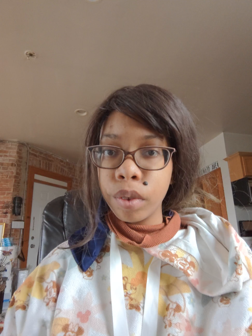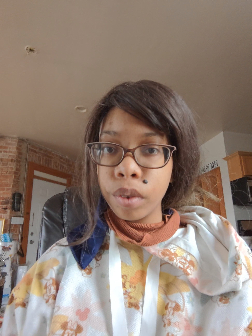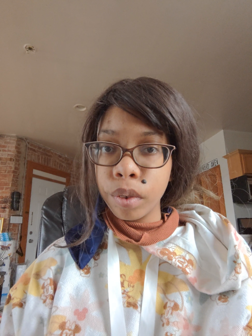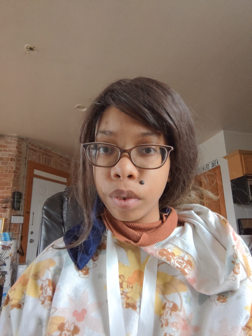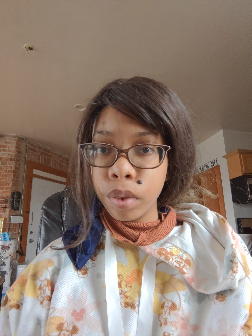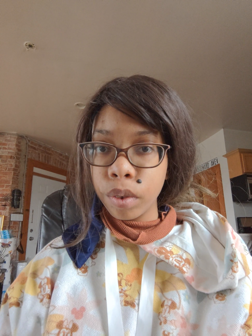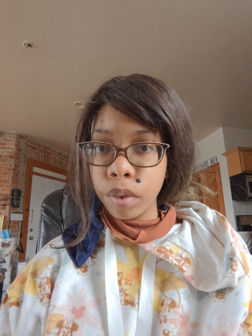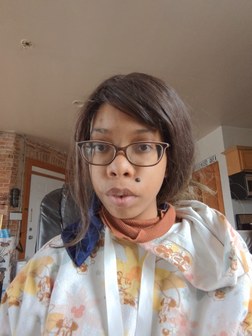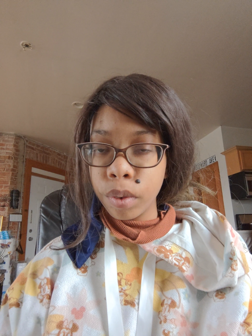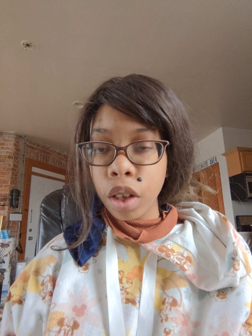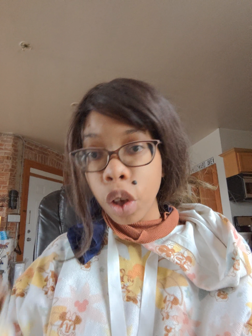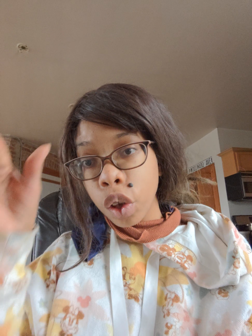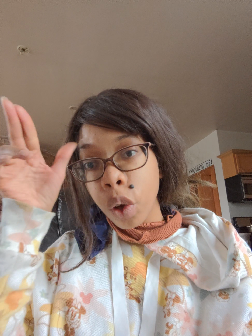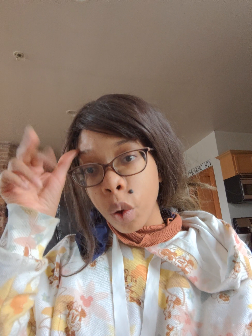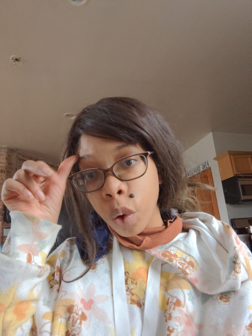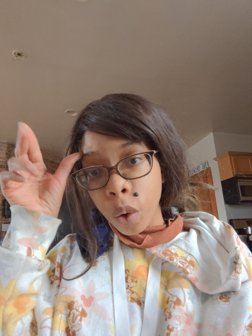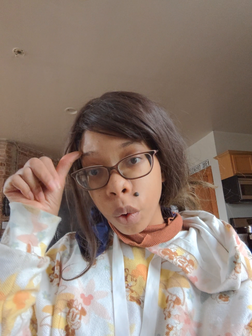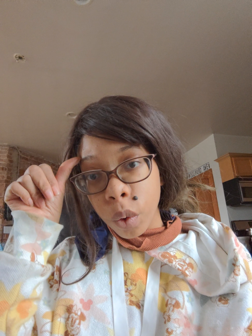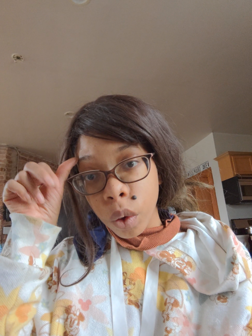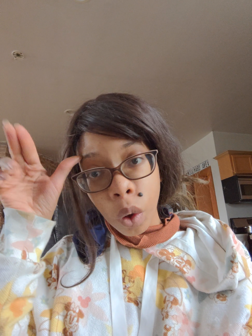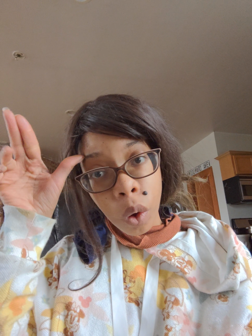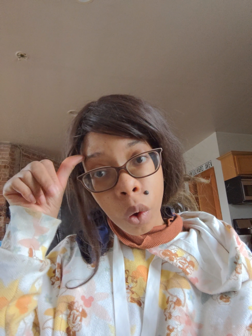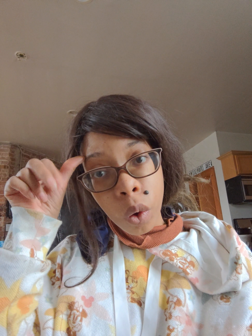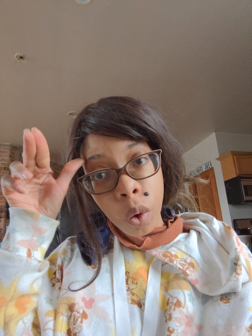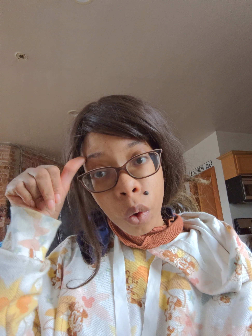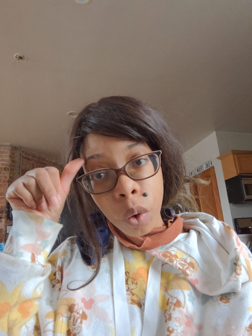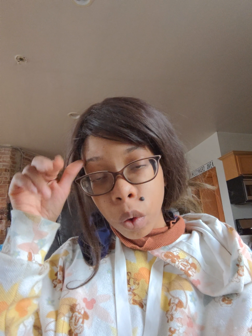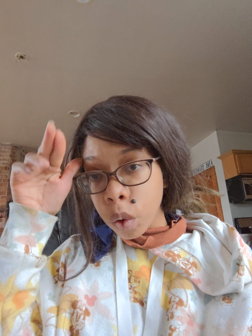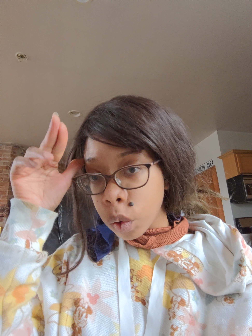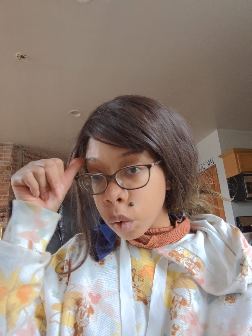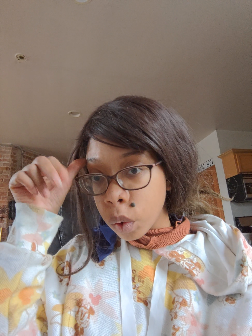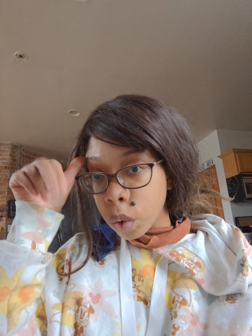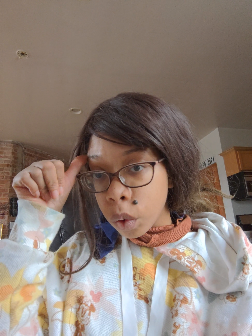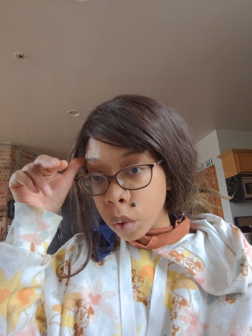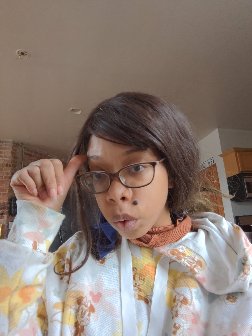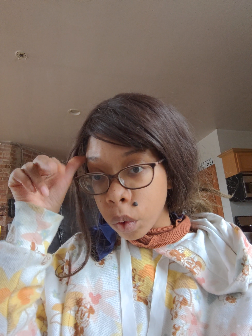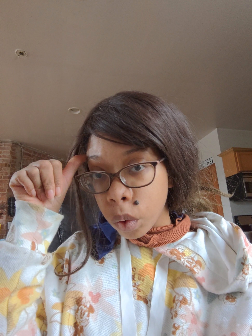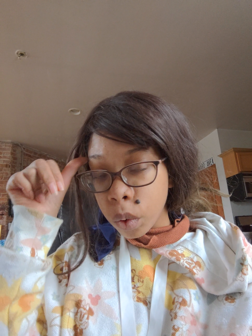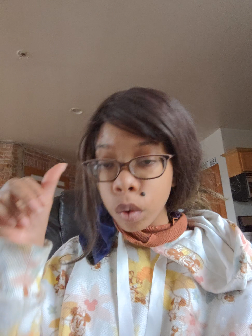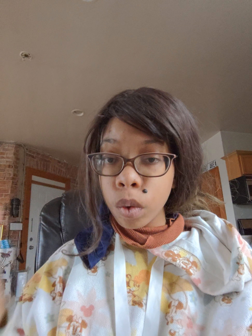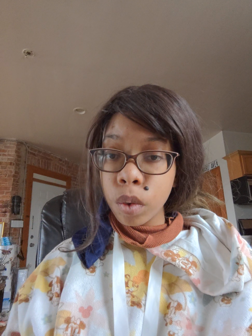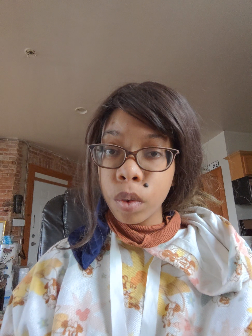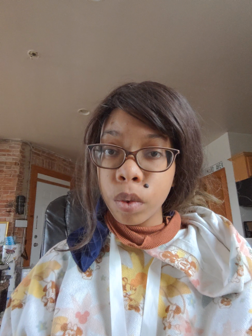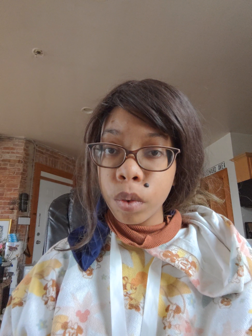horse